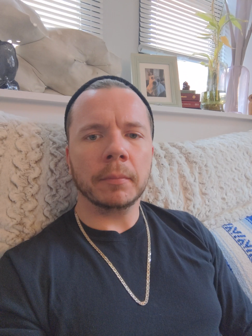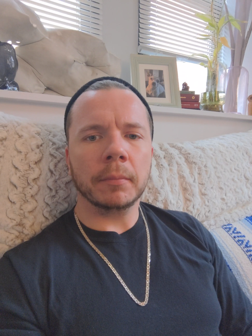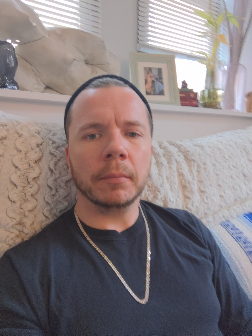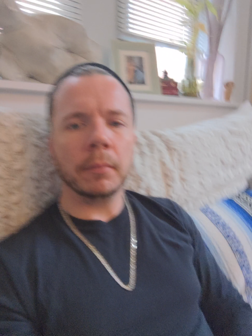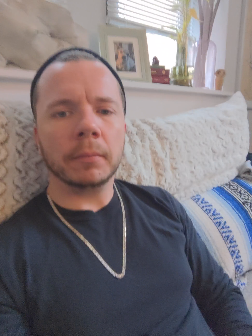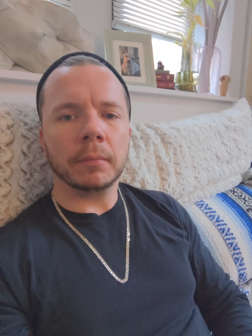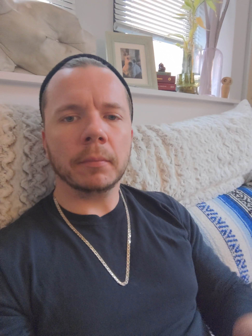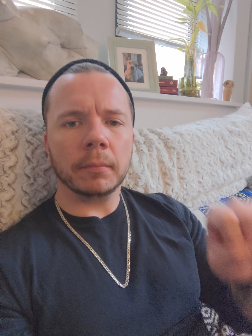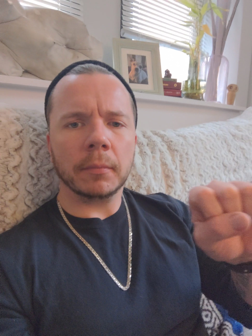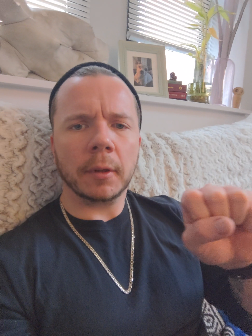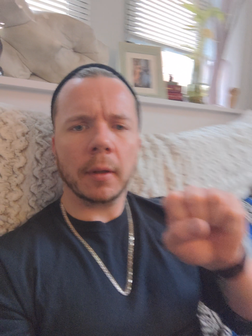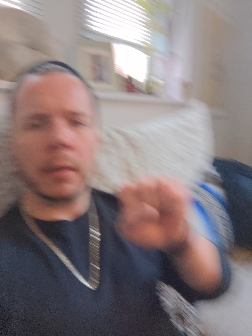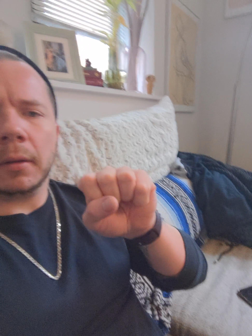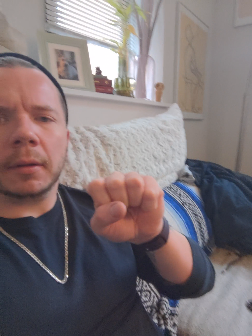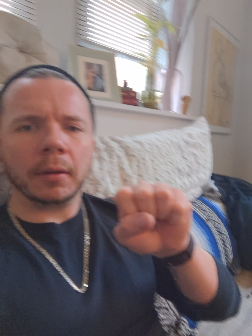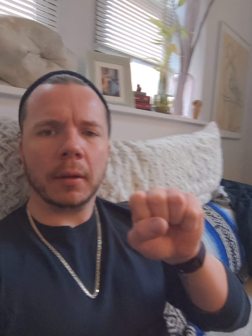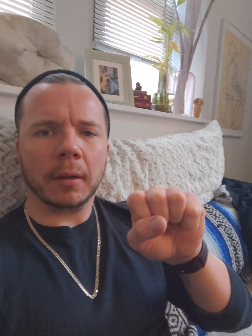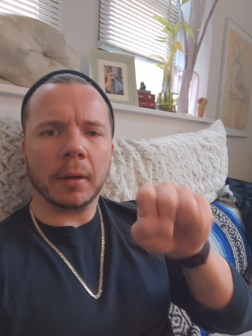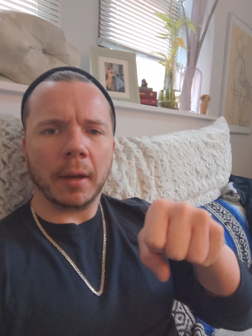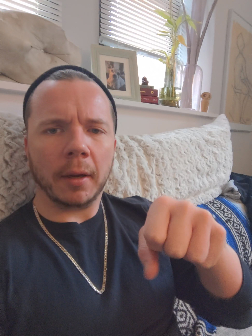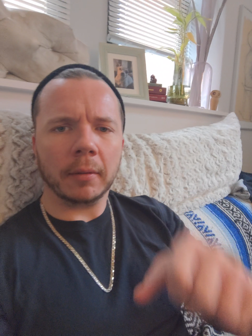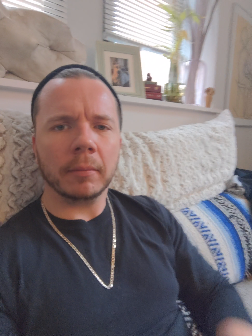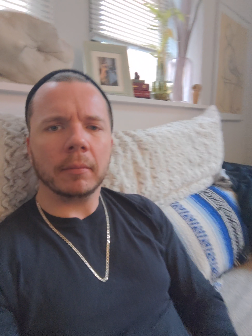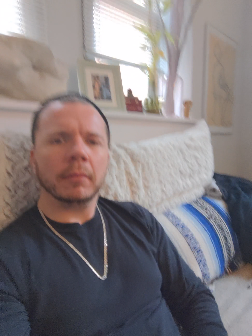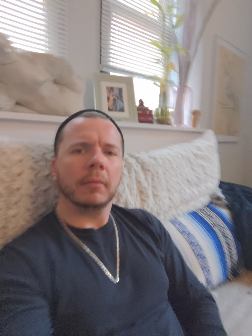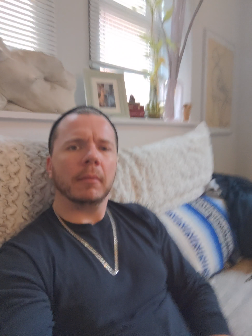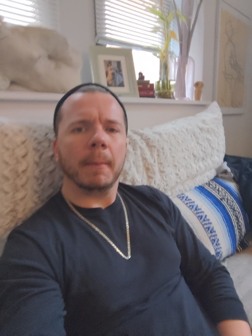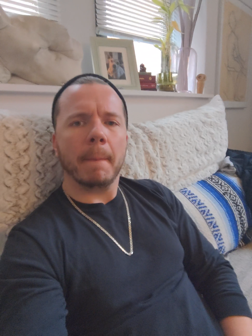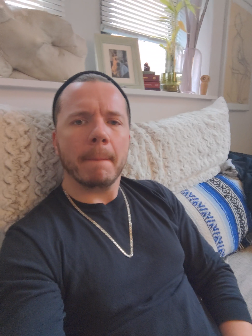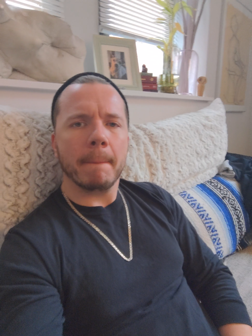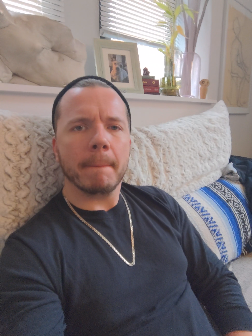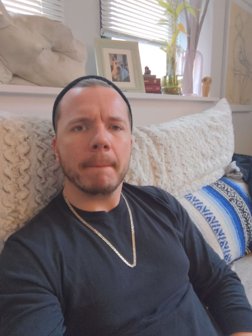can